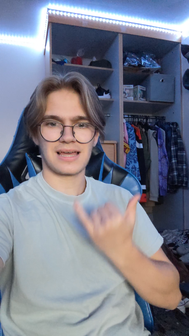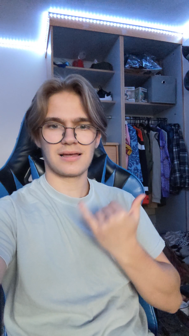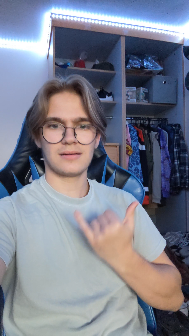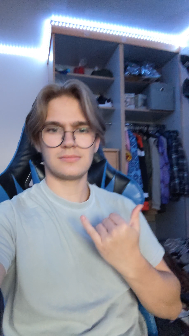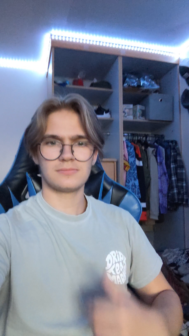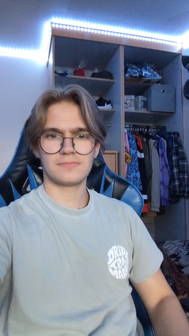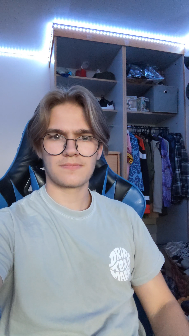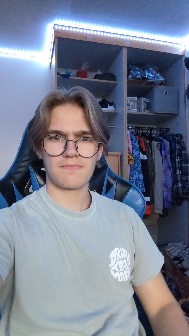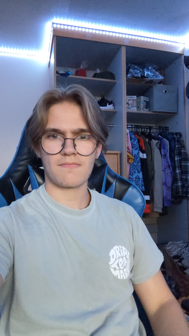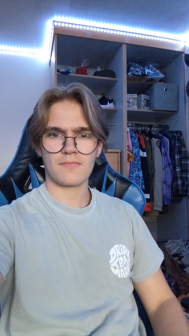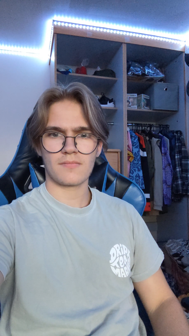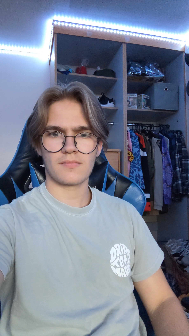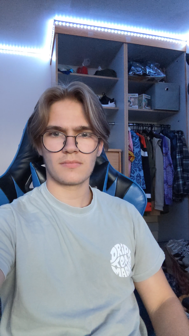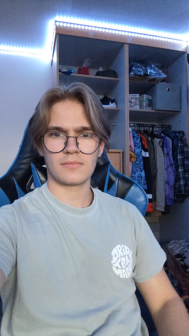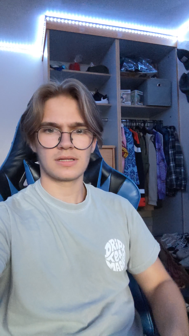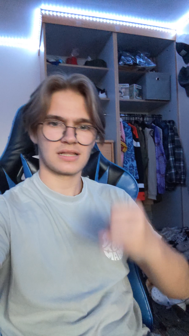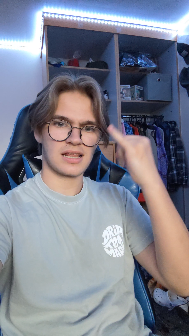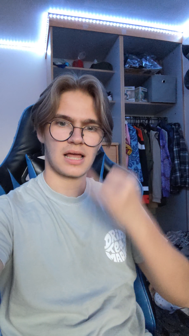last